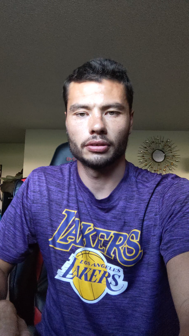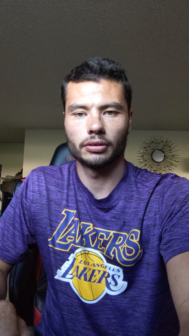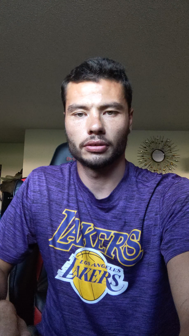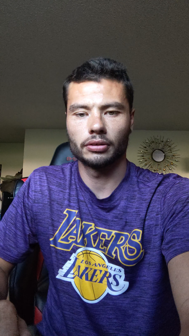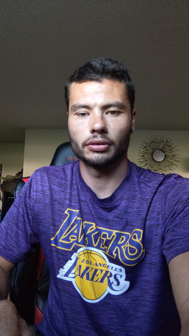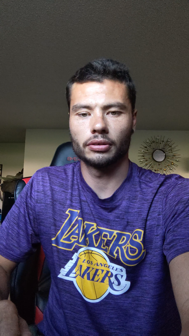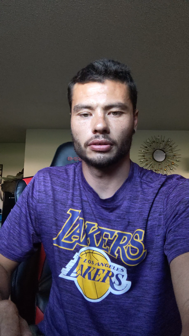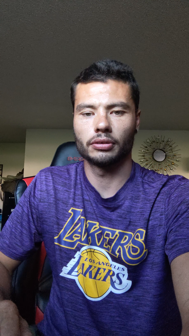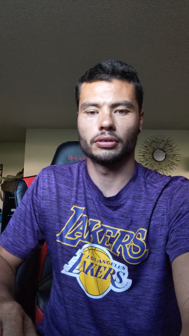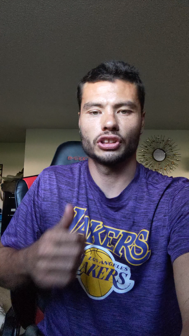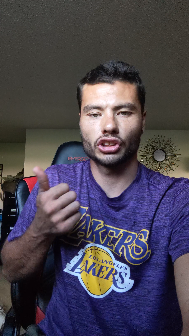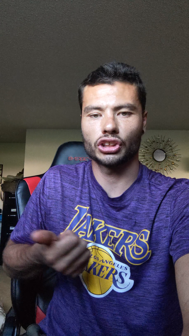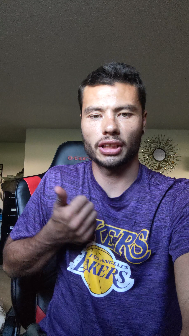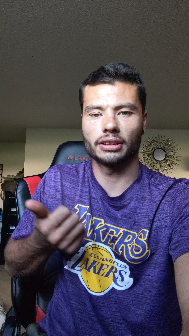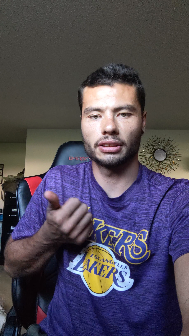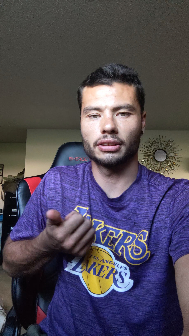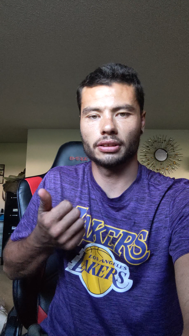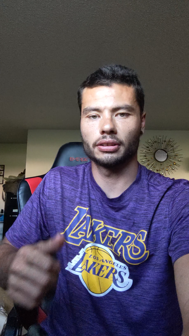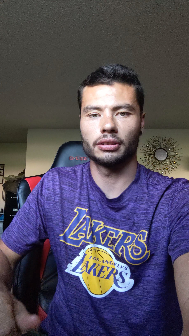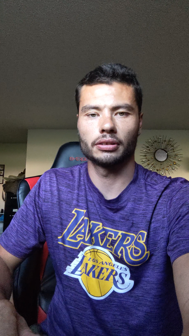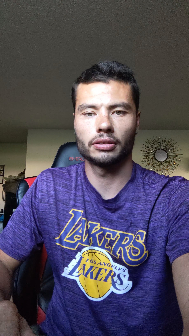chase